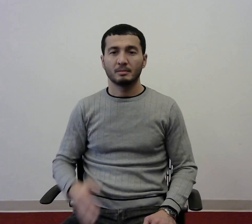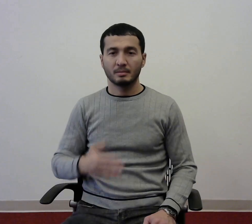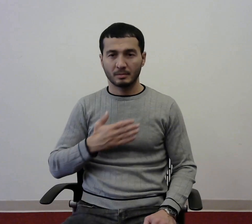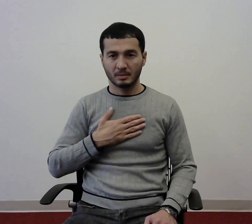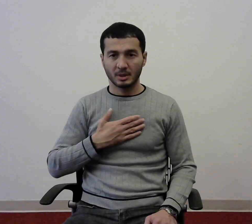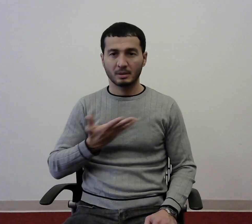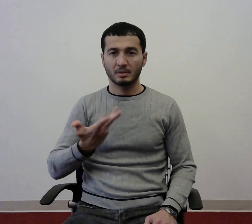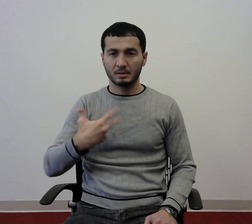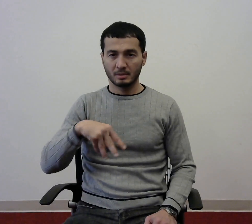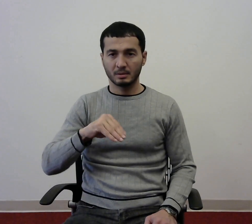biz